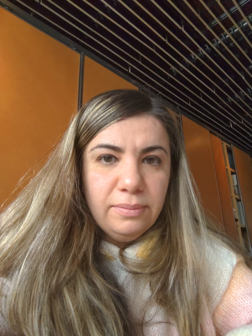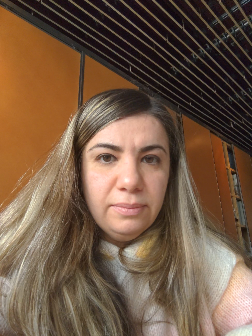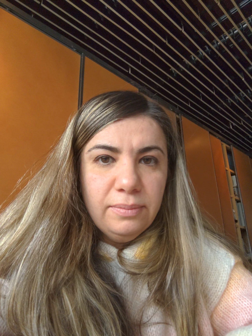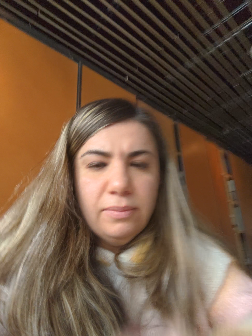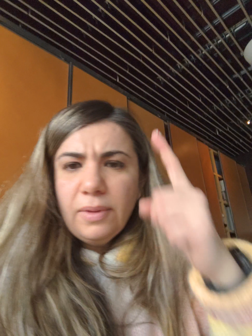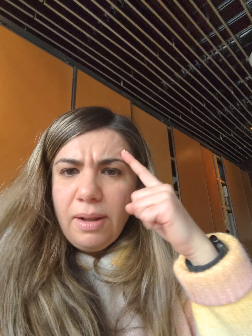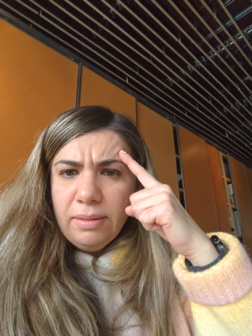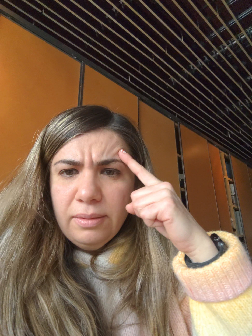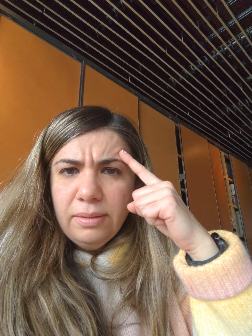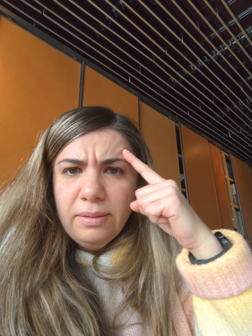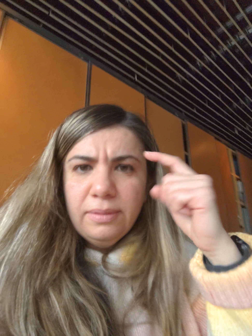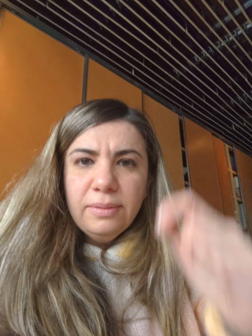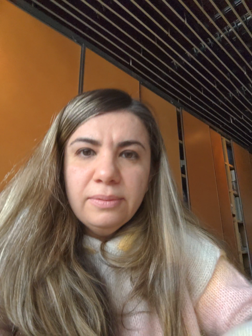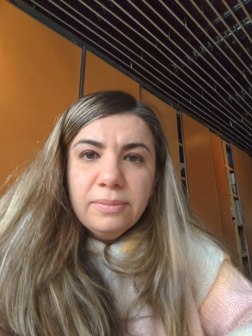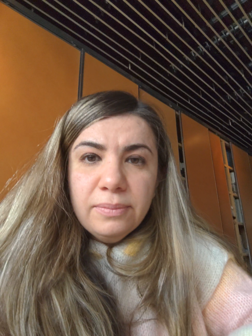think